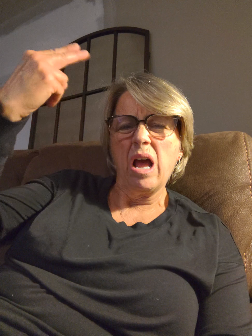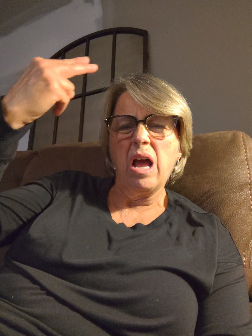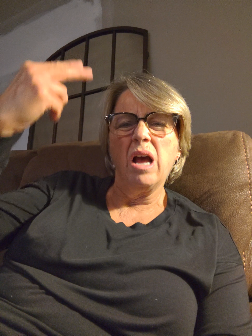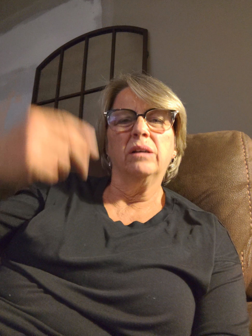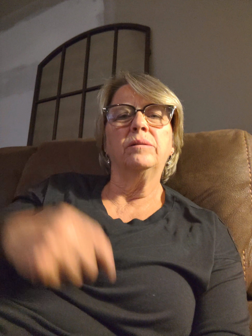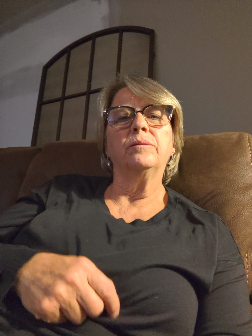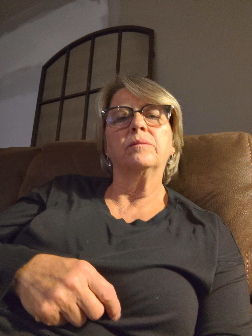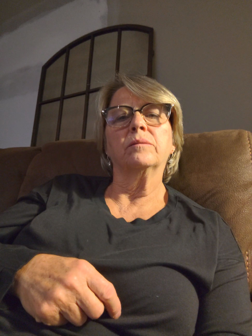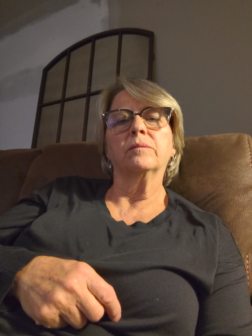high